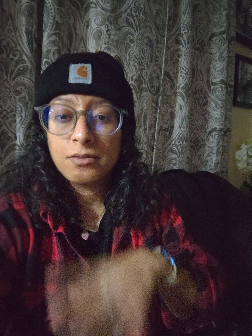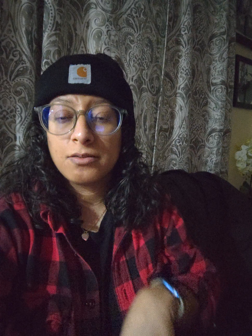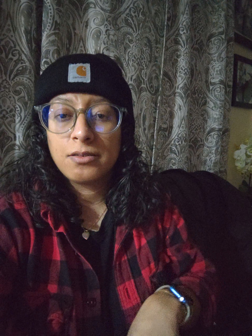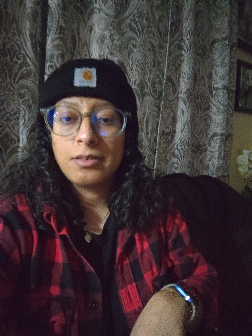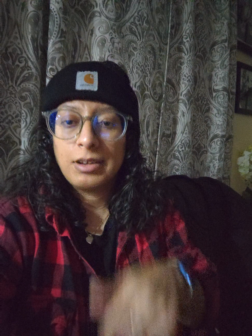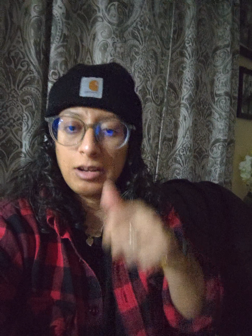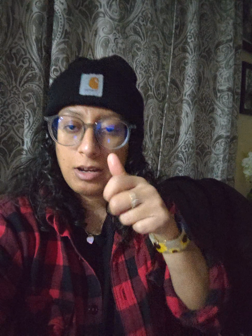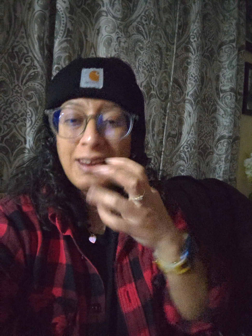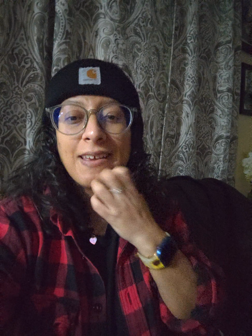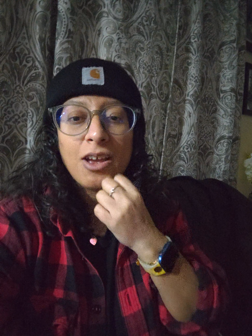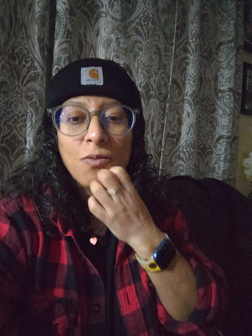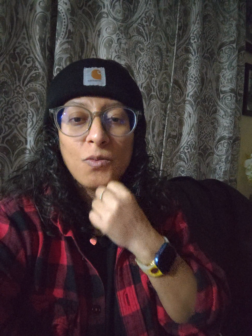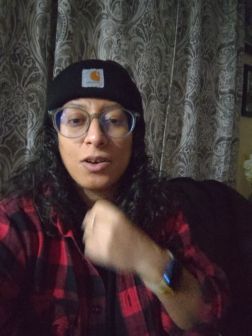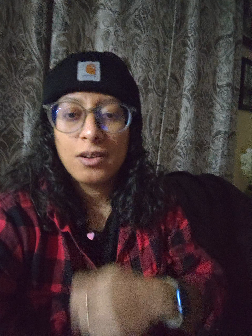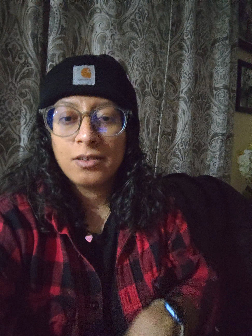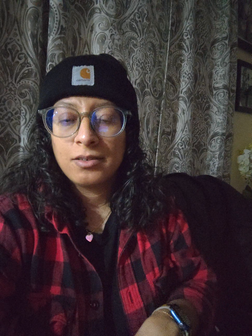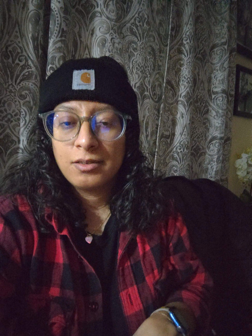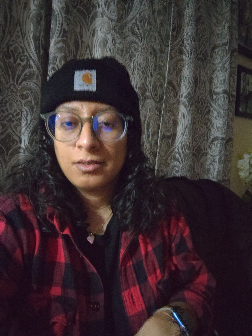underwear